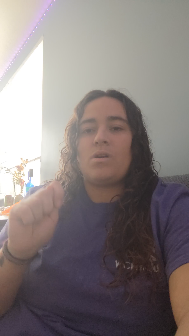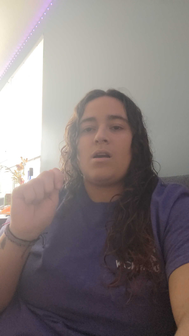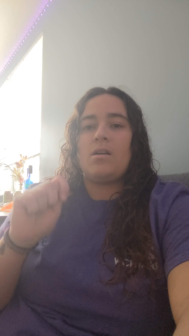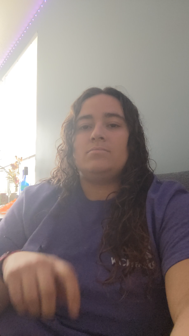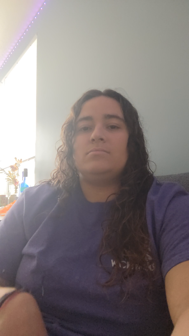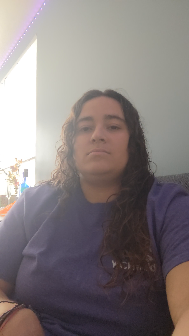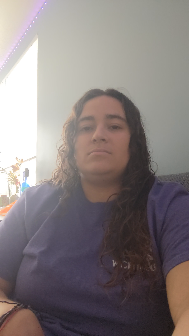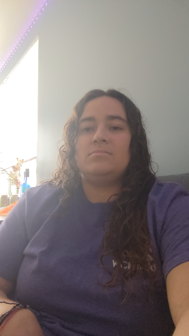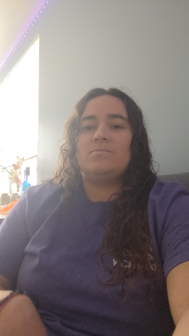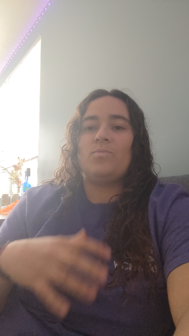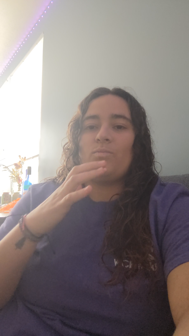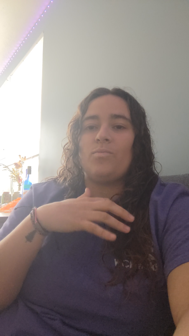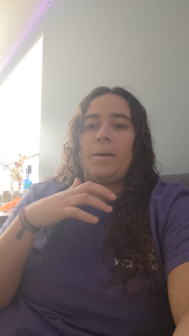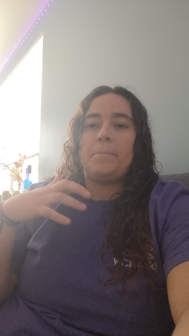grapes